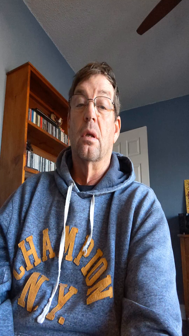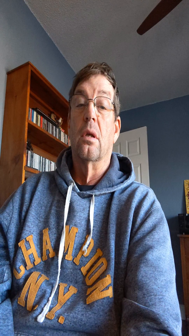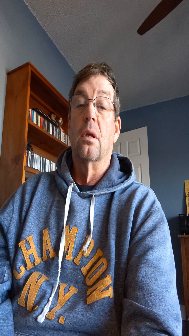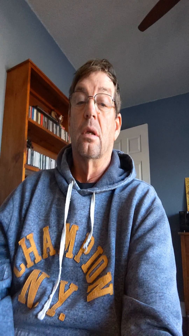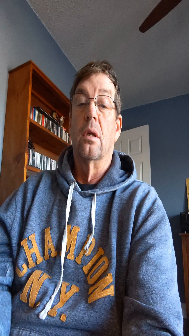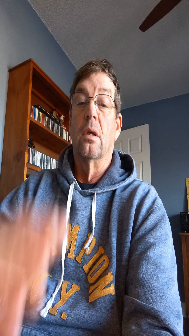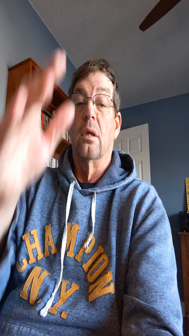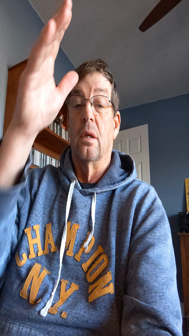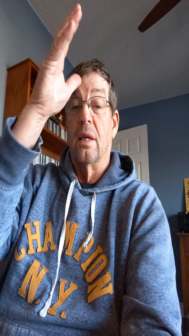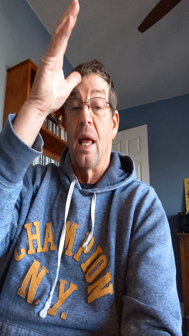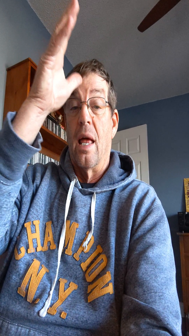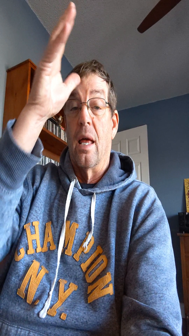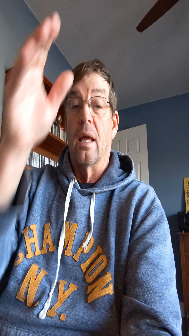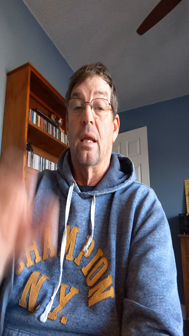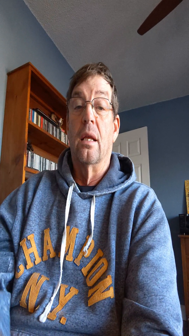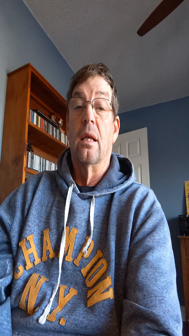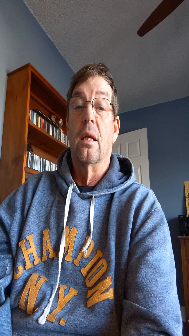dad